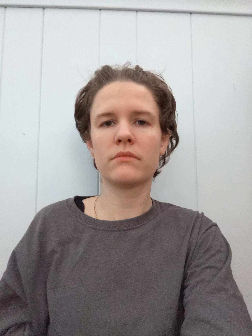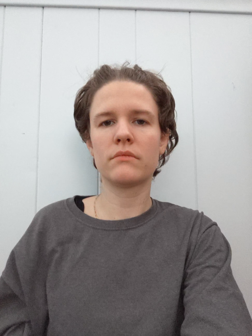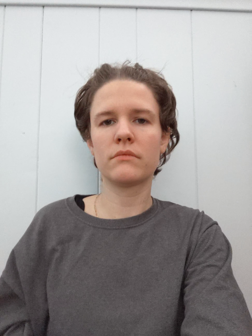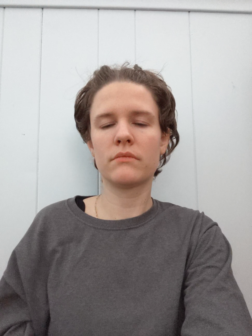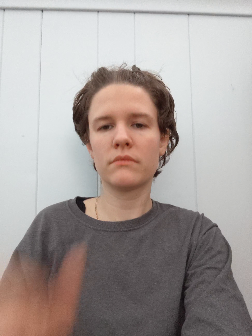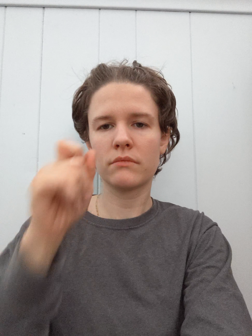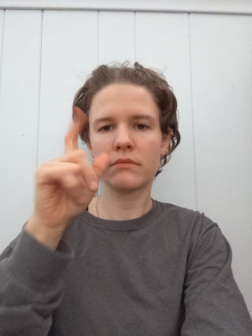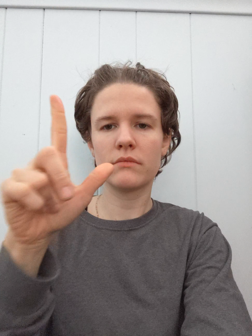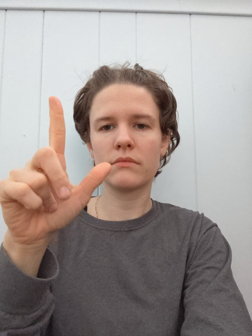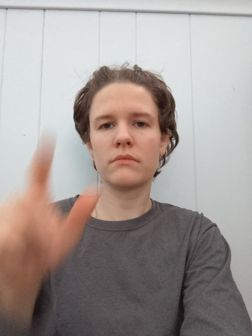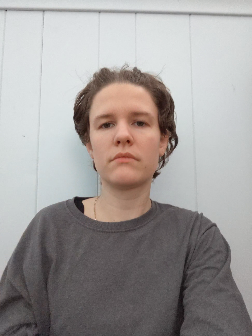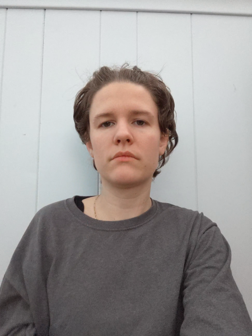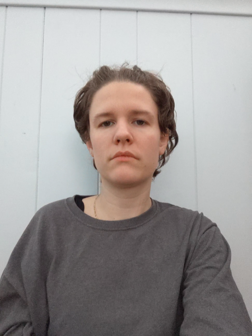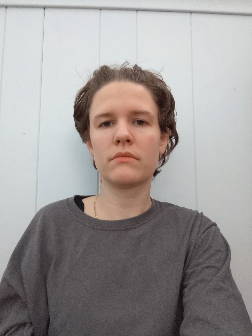wake